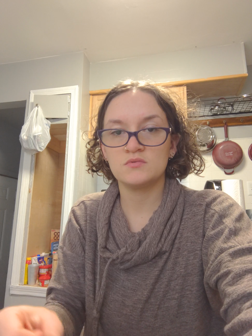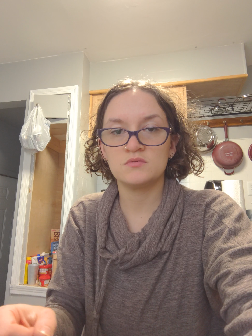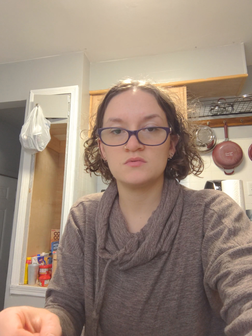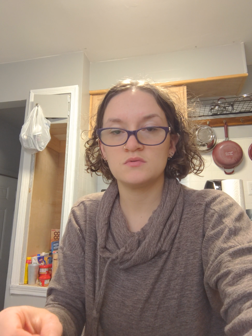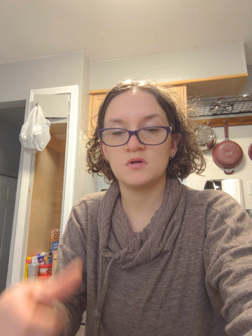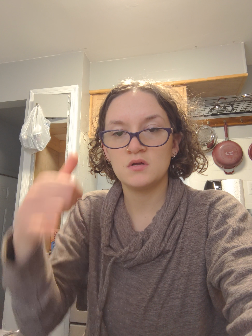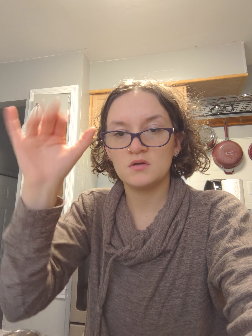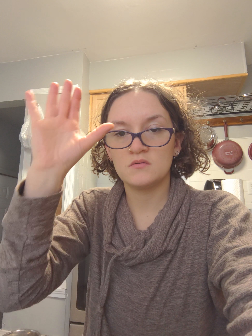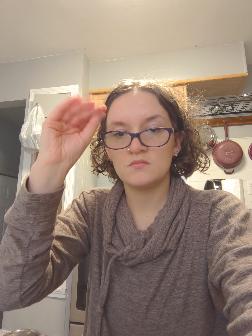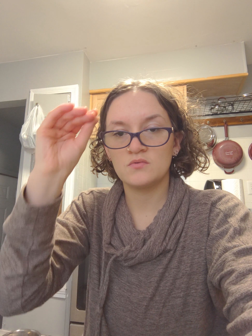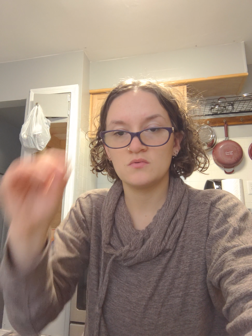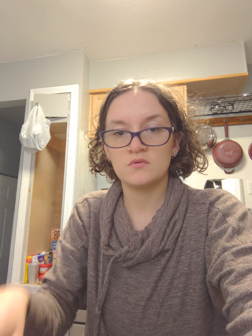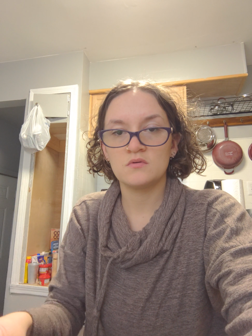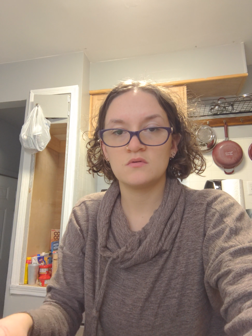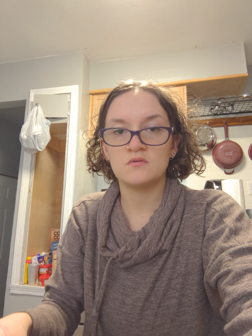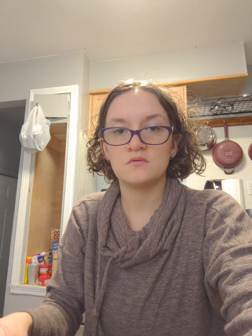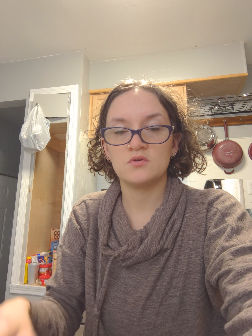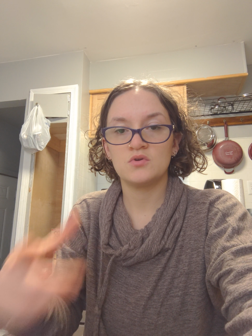cowboy